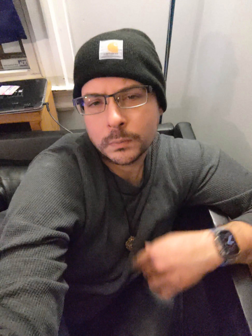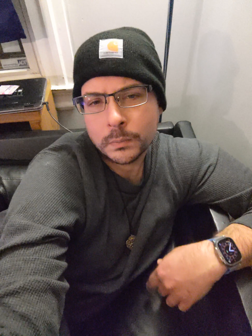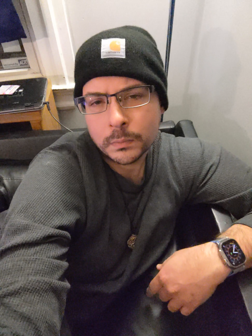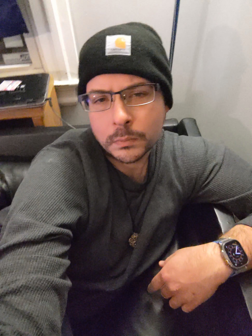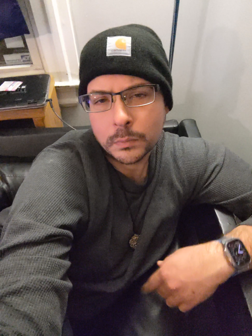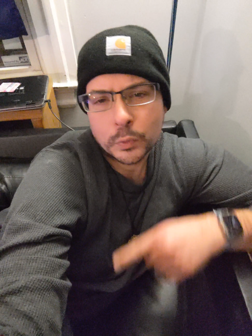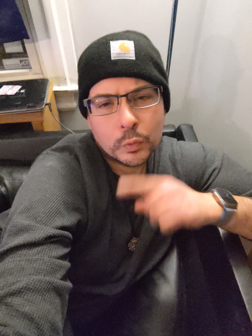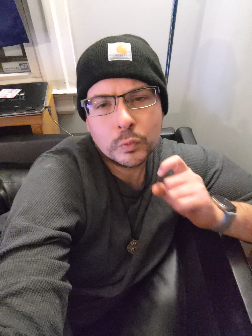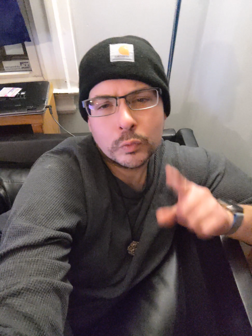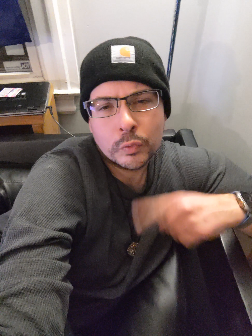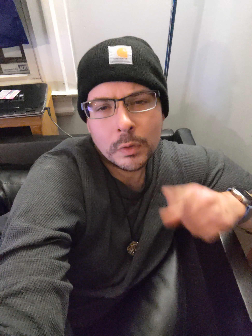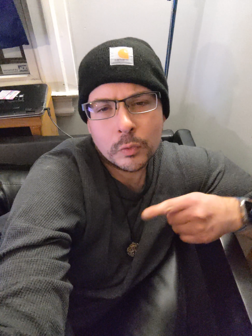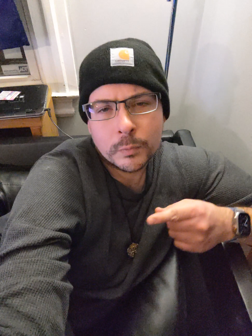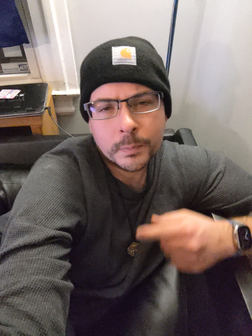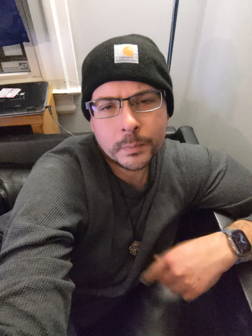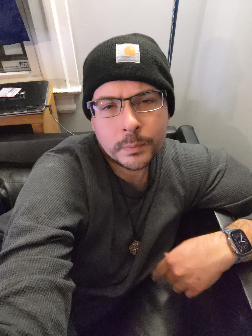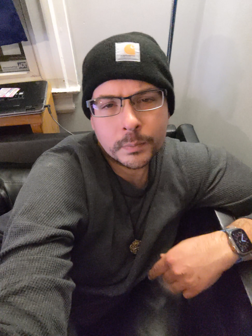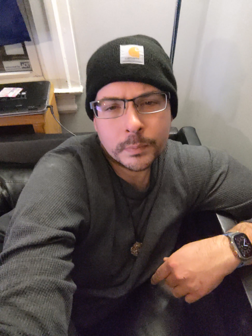dryer